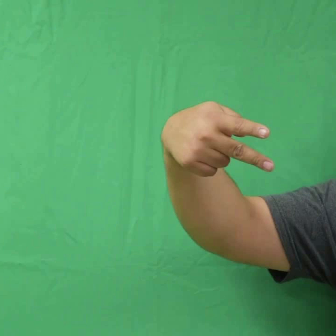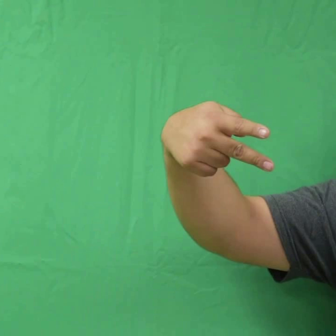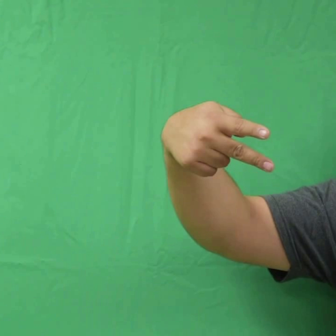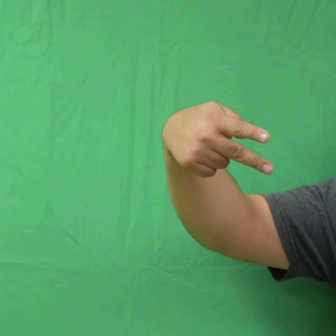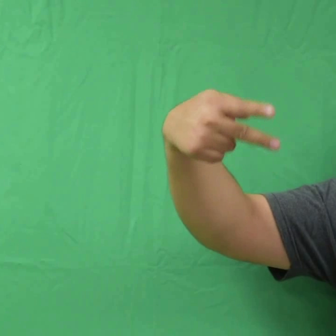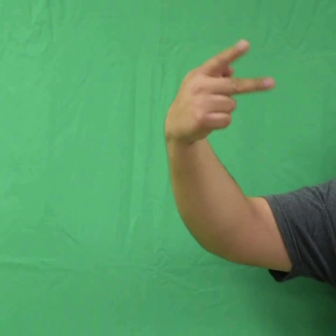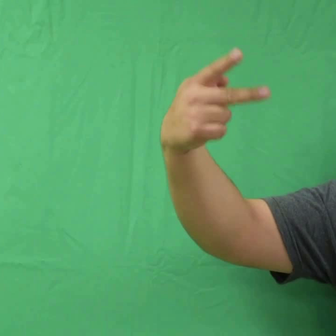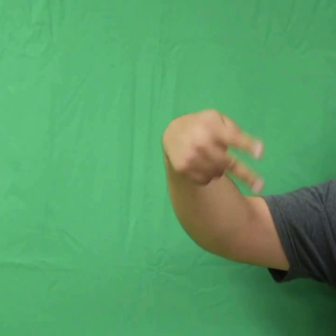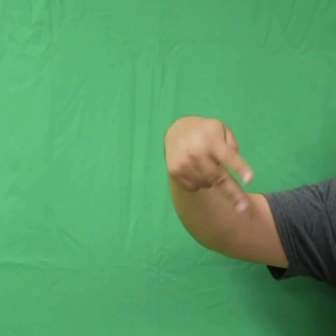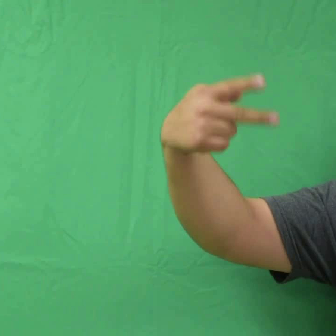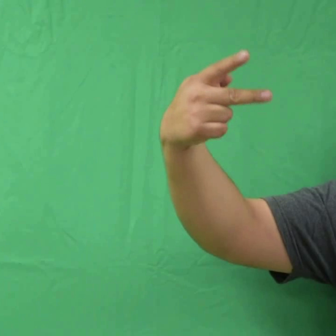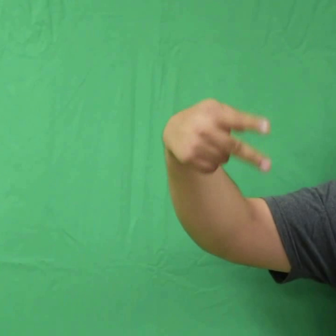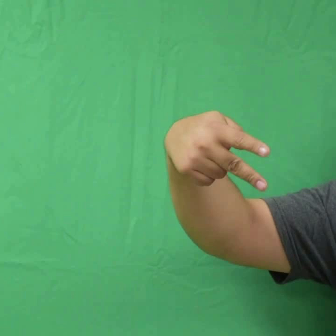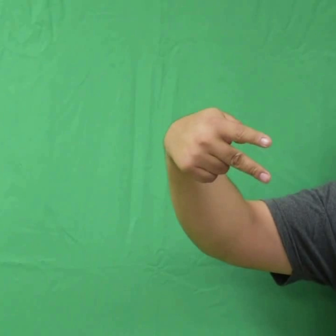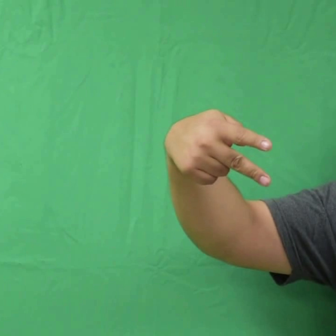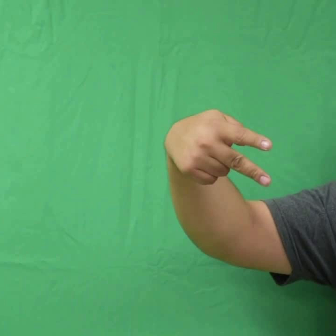K